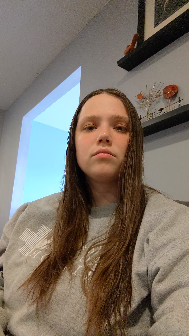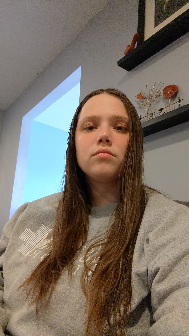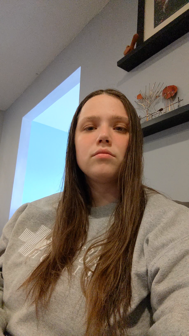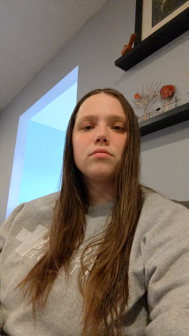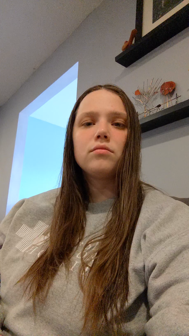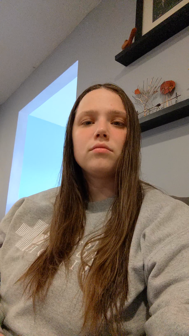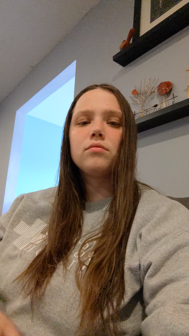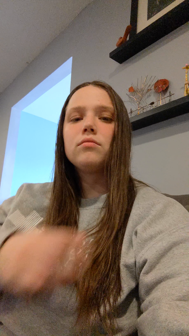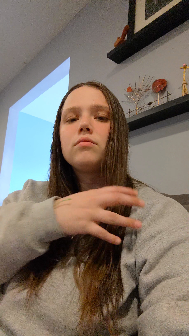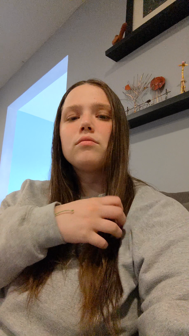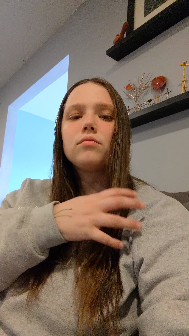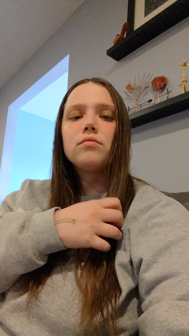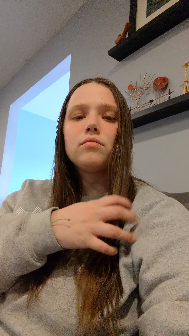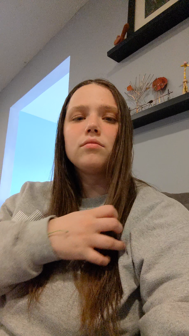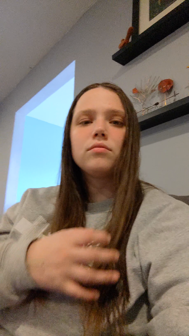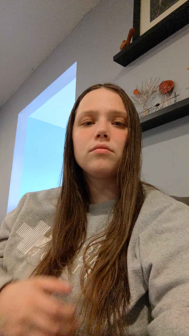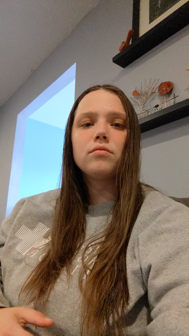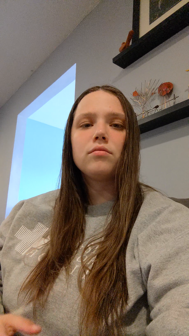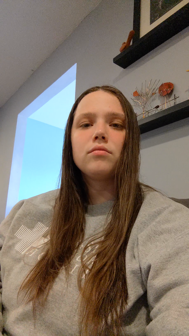bear